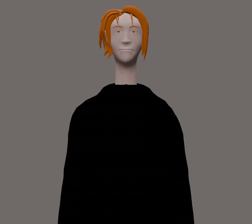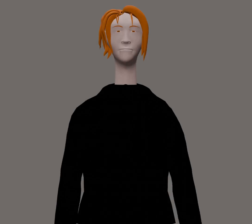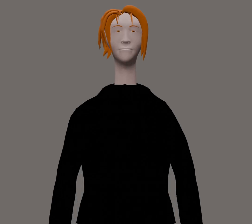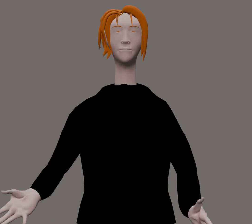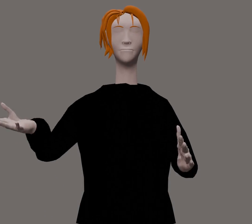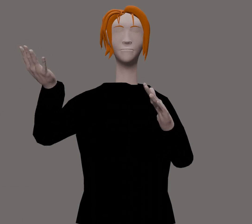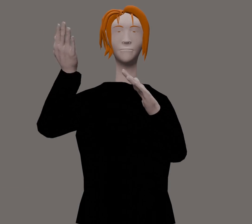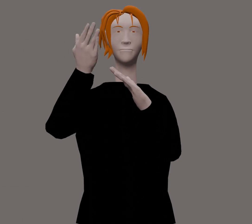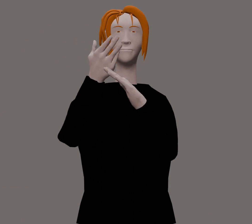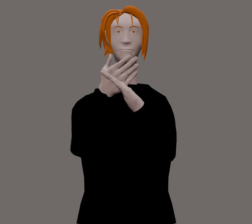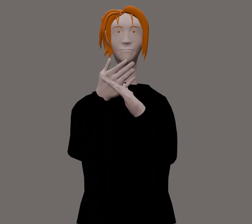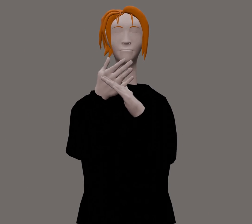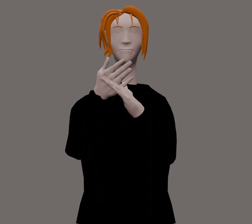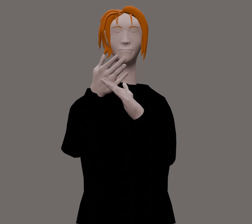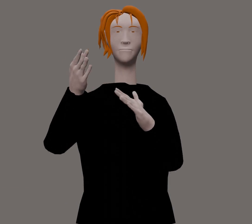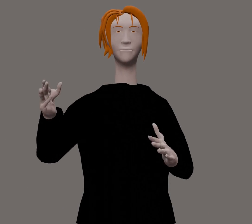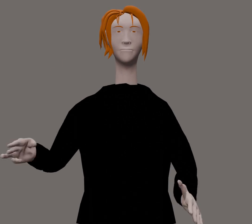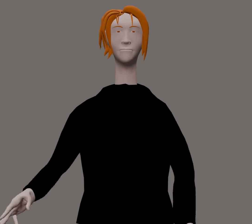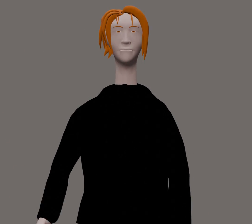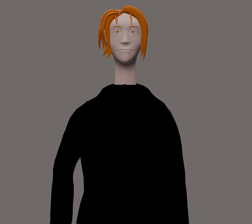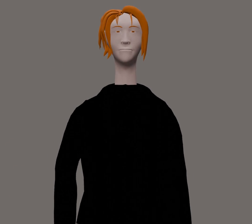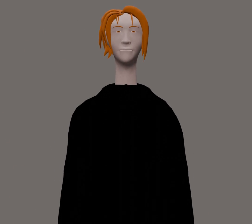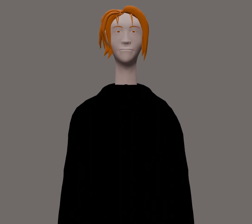Bother